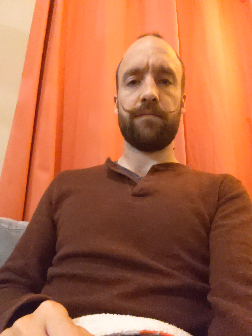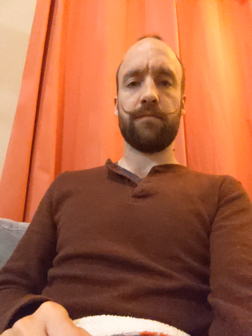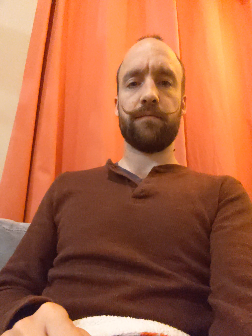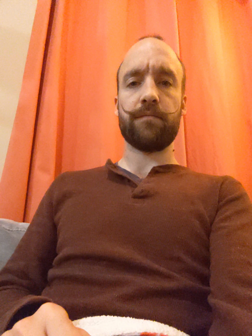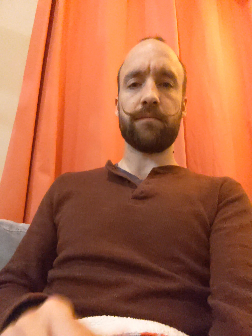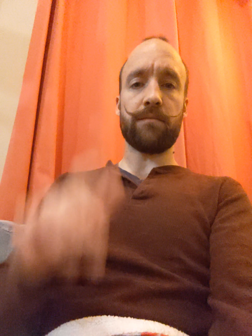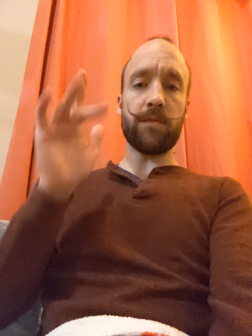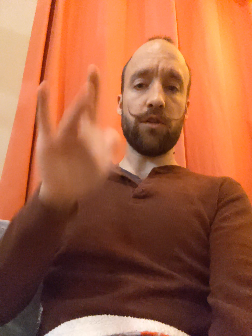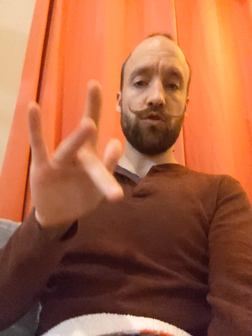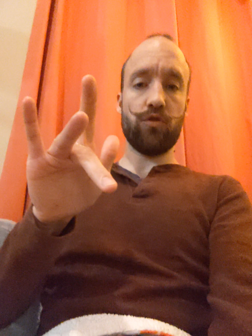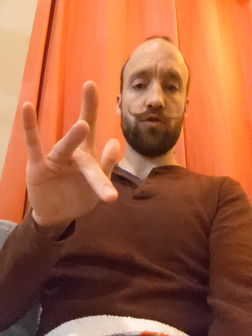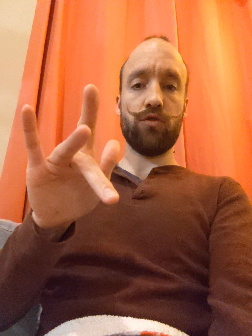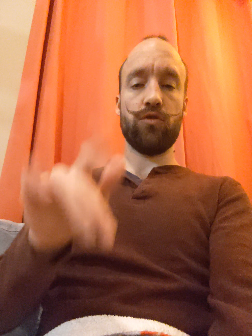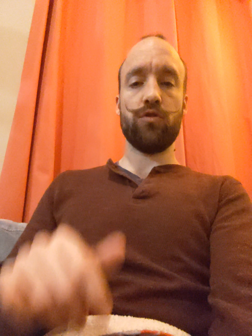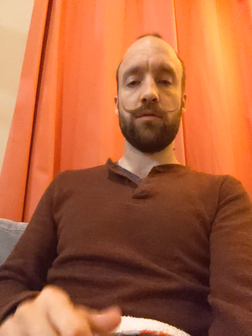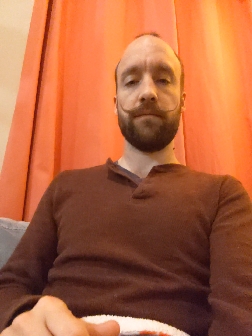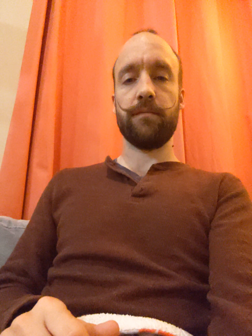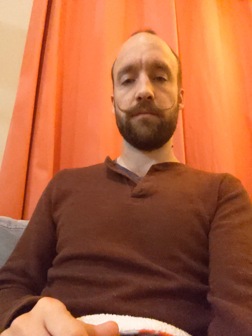touch